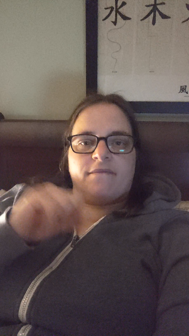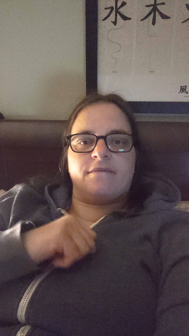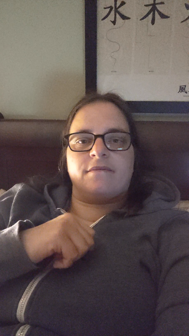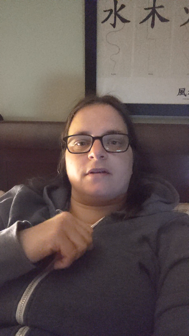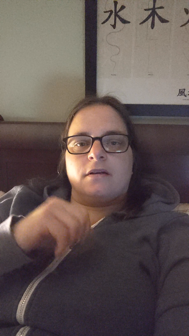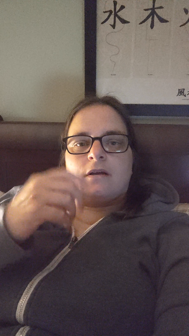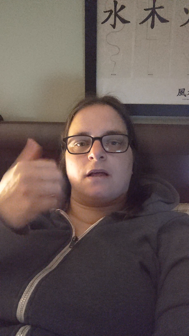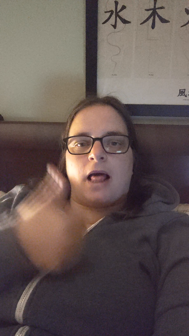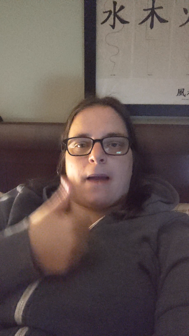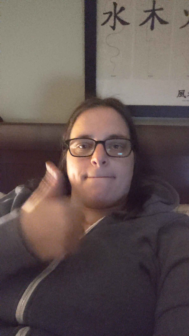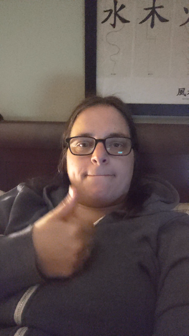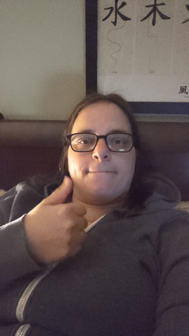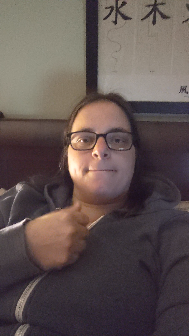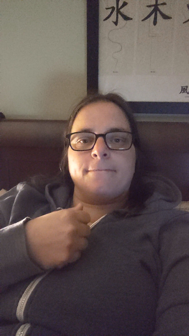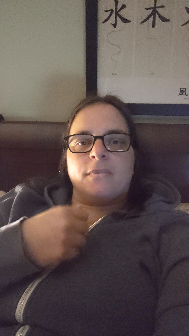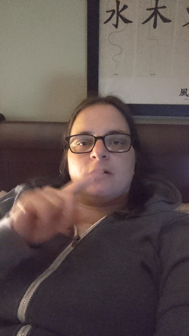help